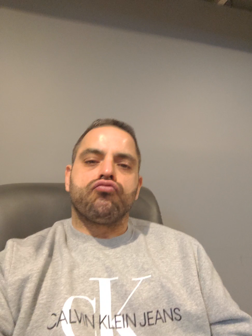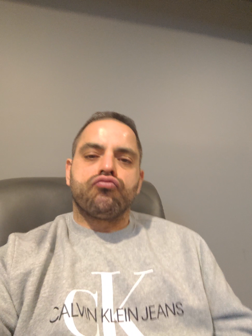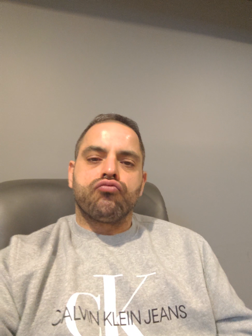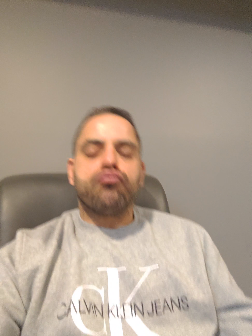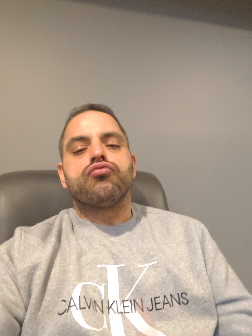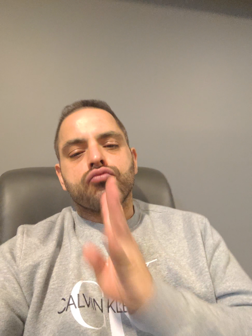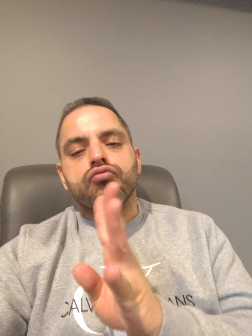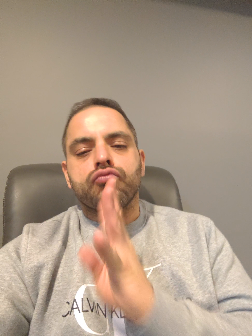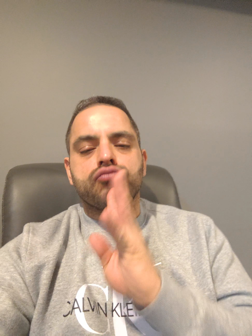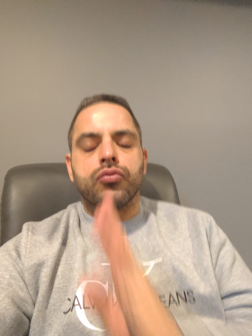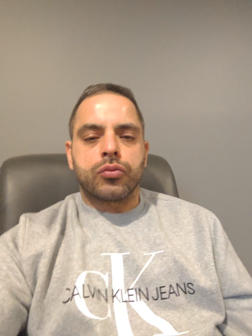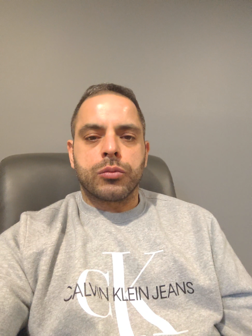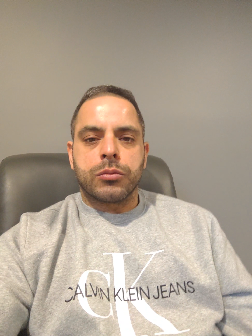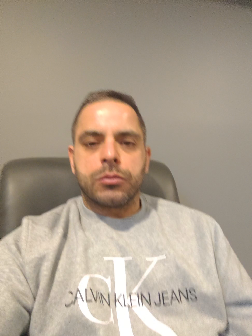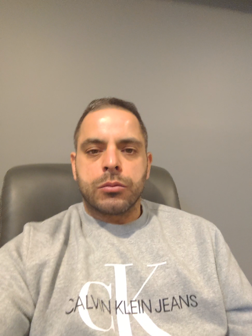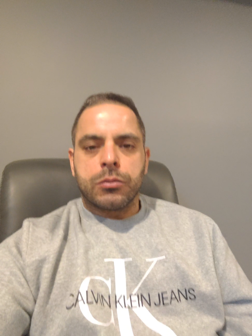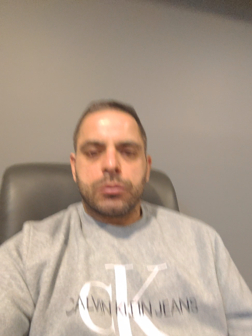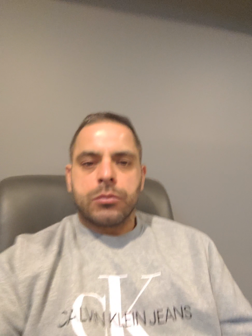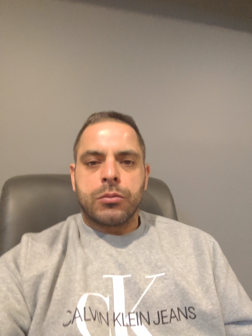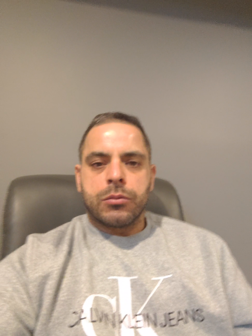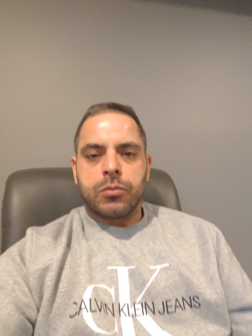talk